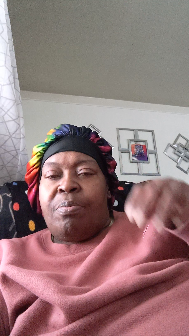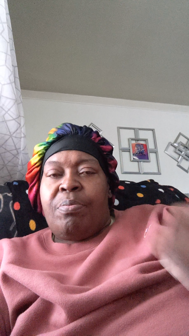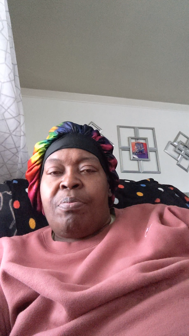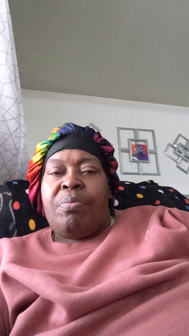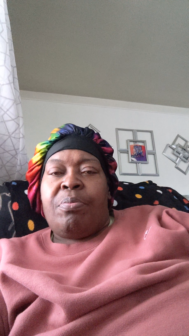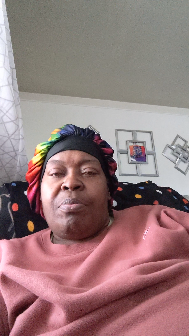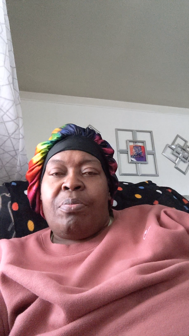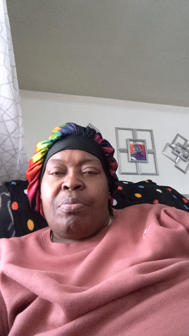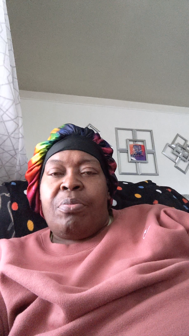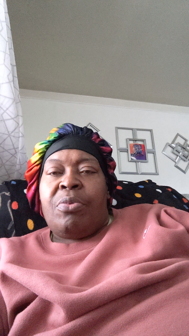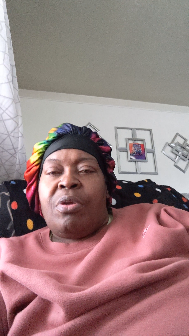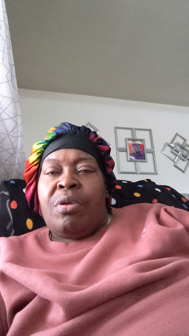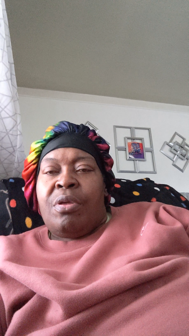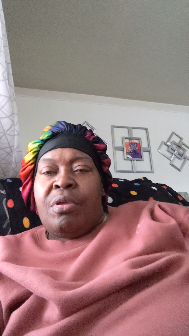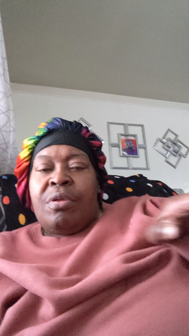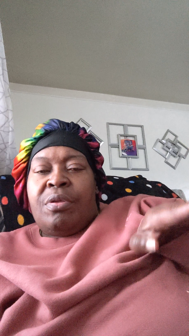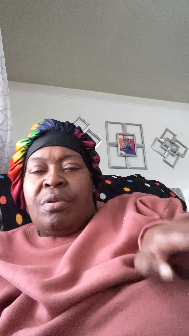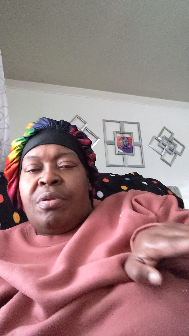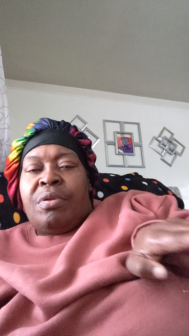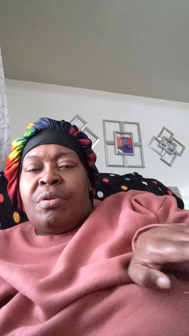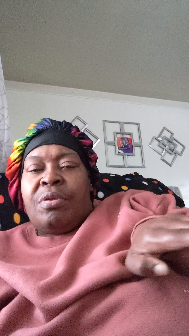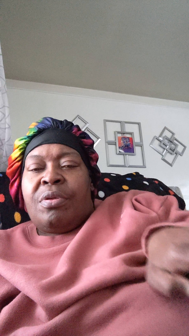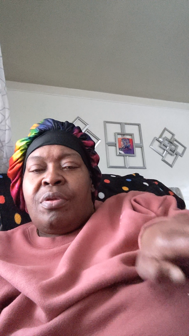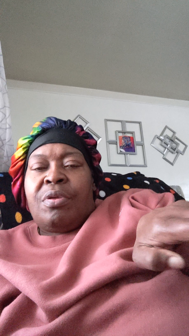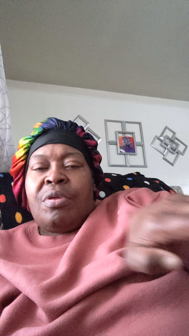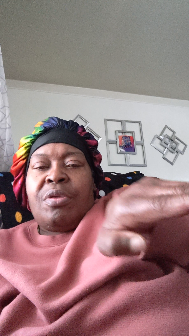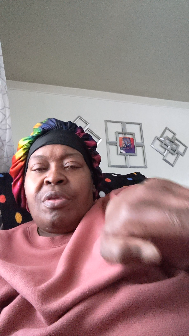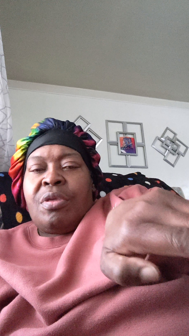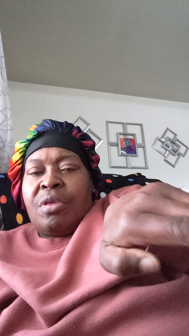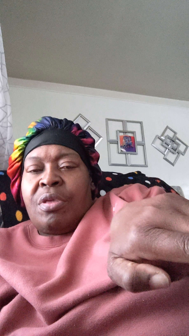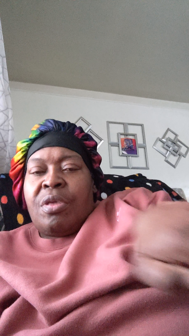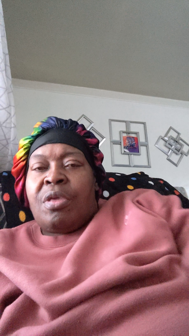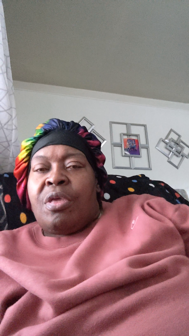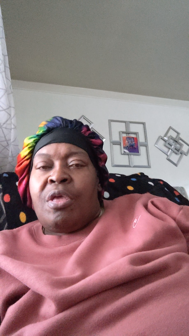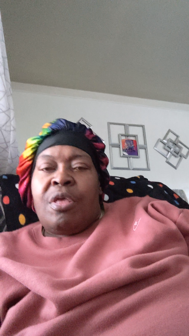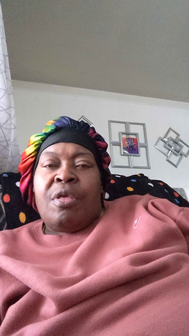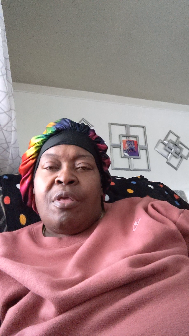penguin